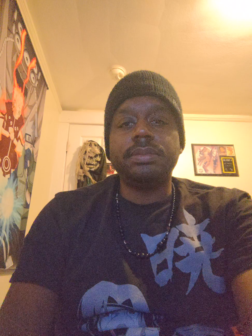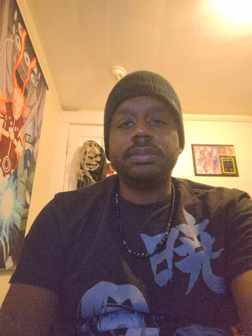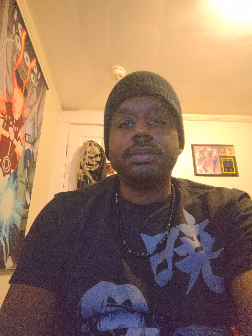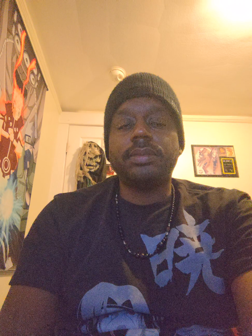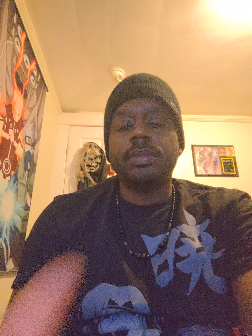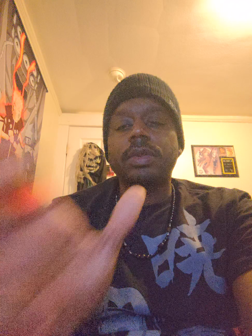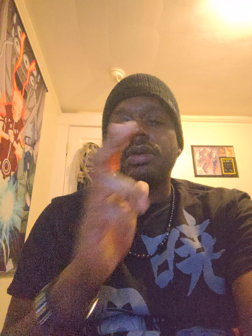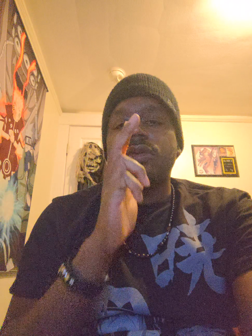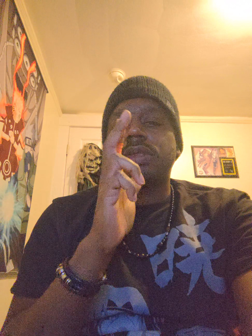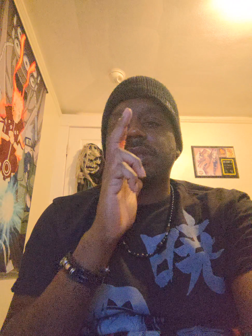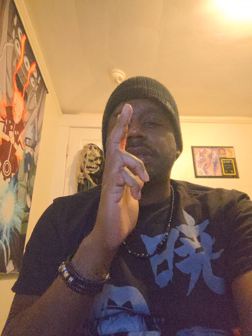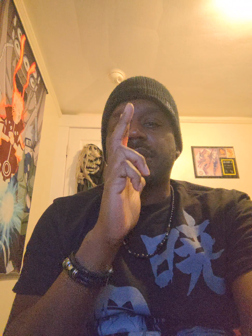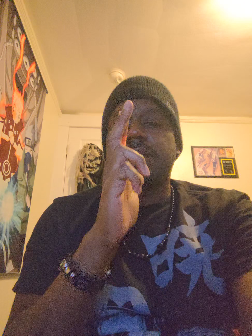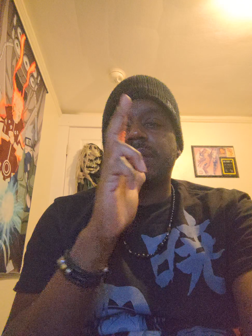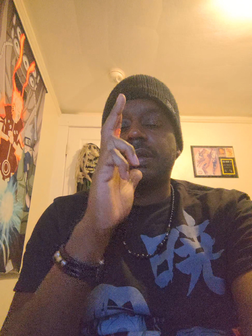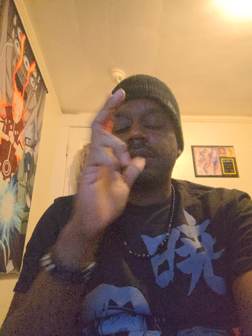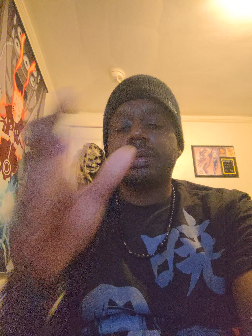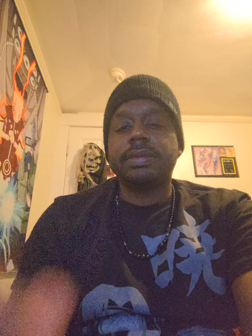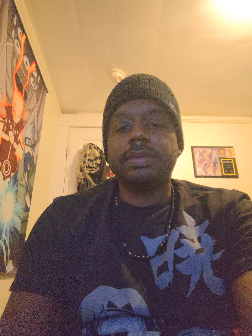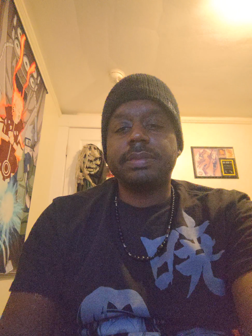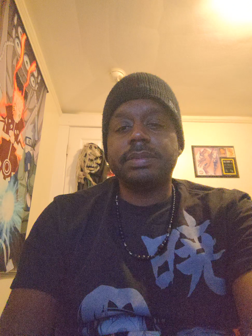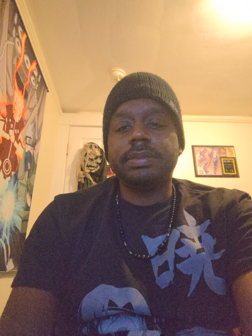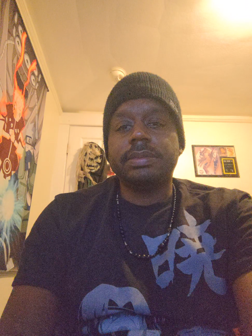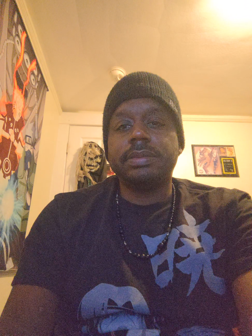hen